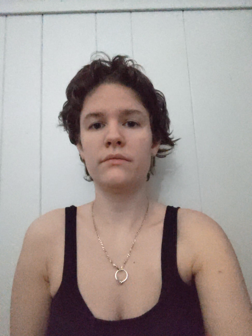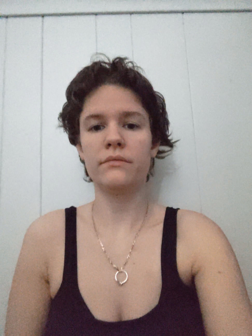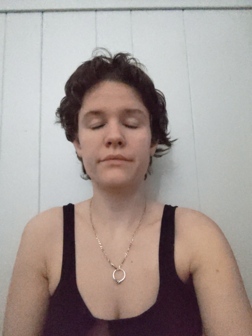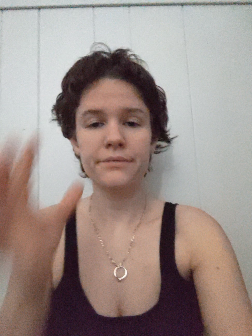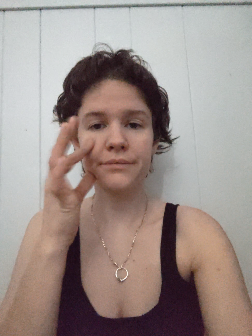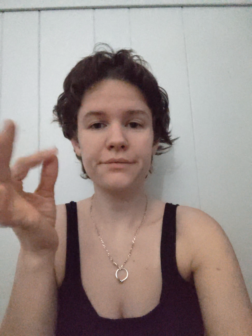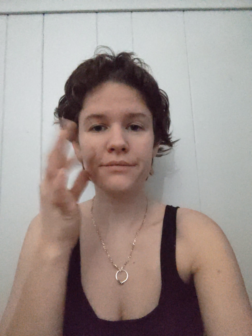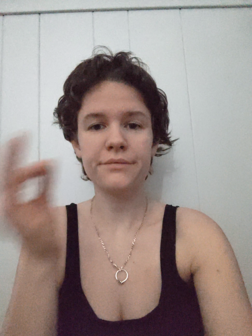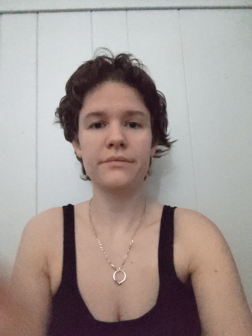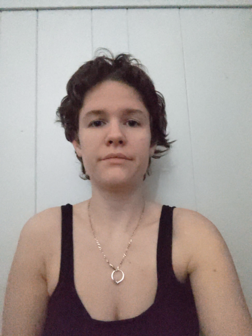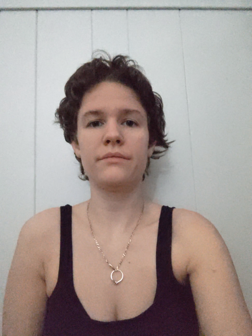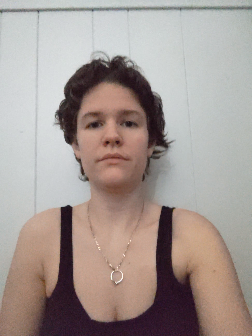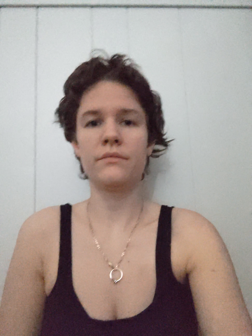kitty